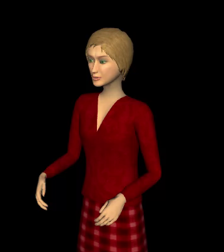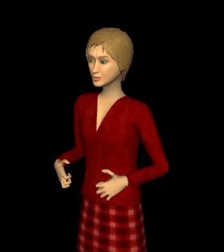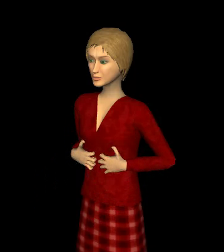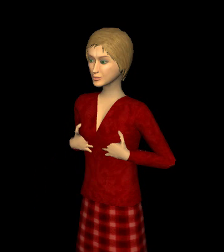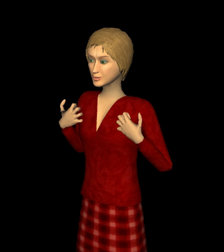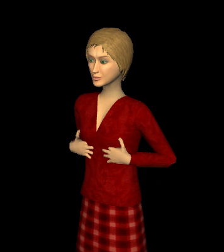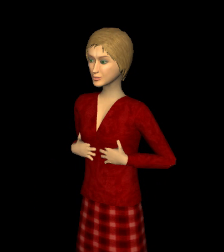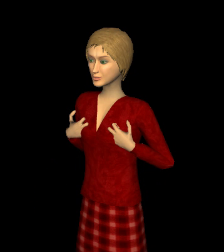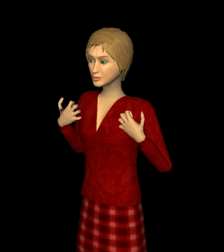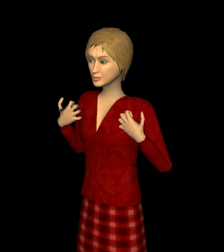غاضب